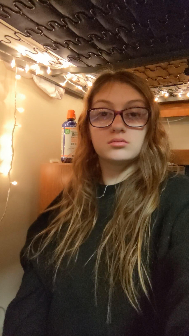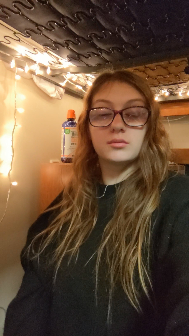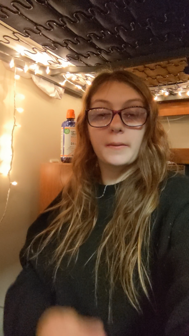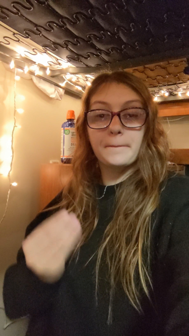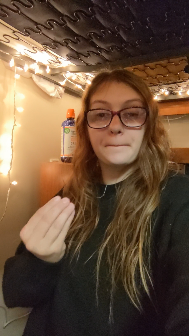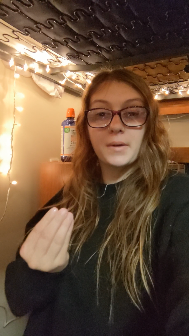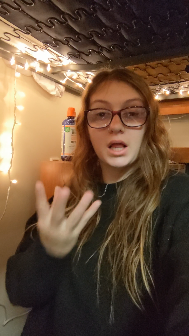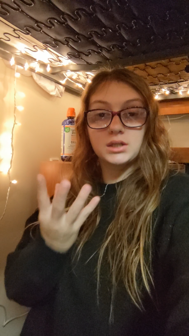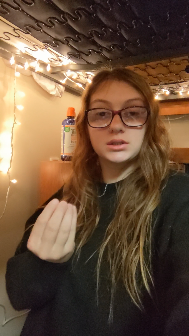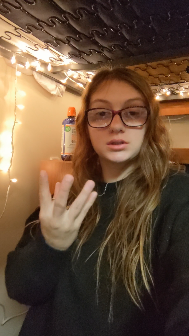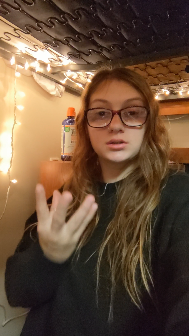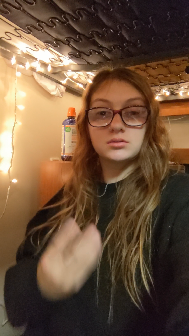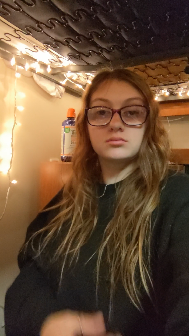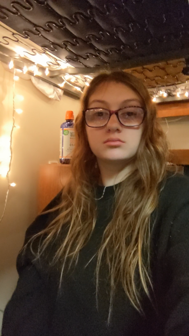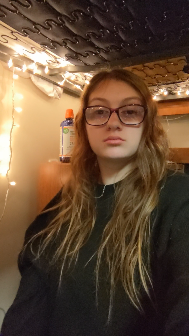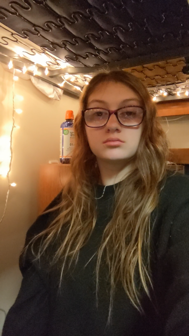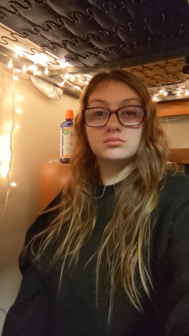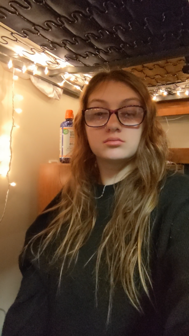plants